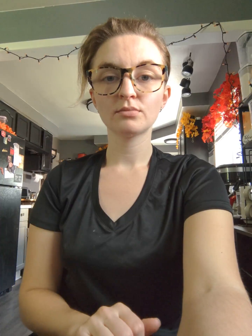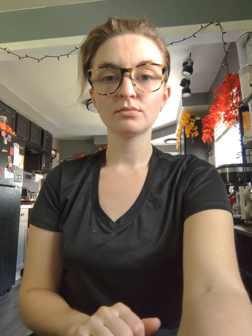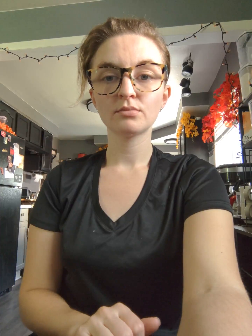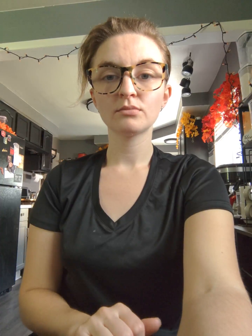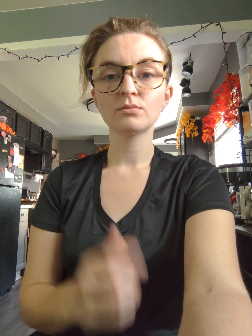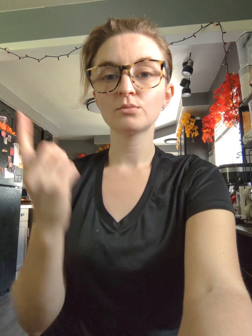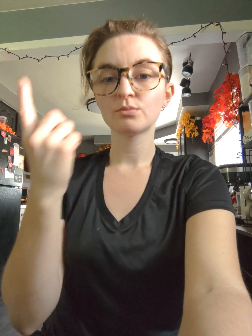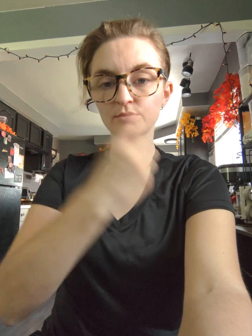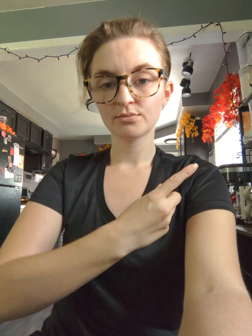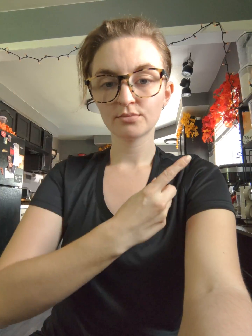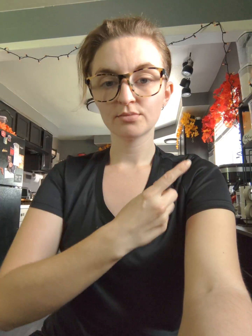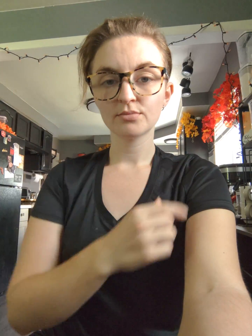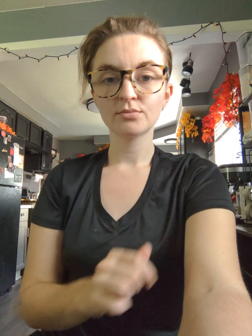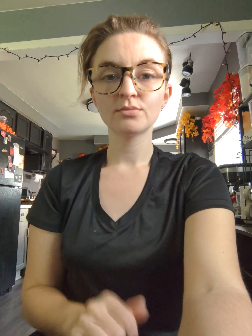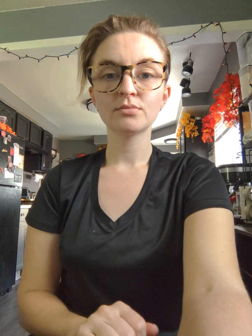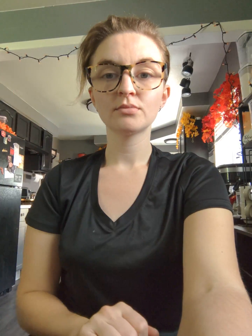day